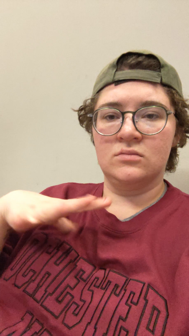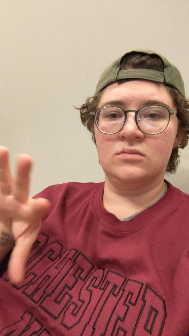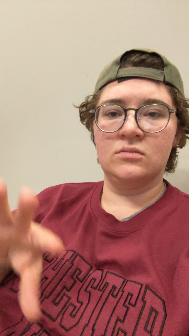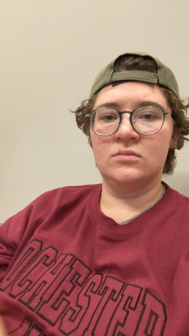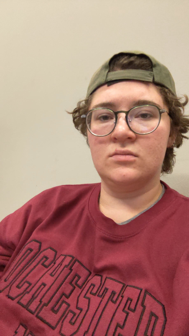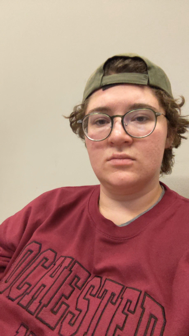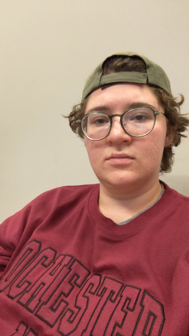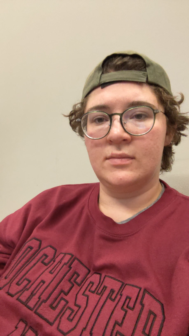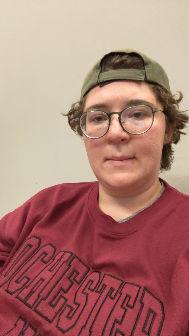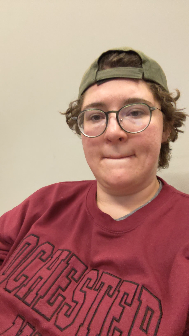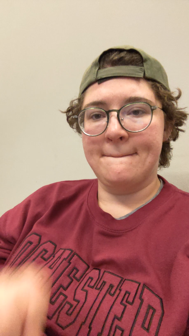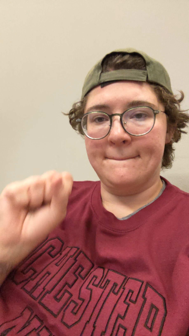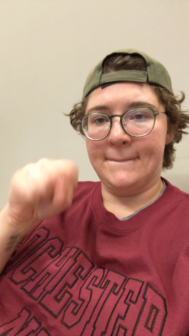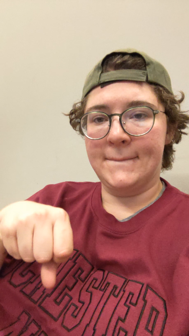could